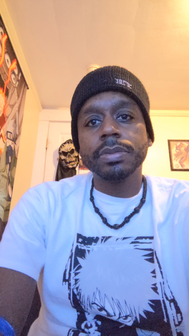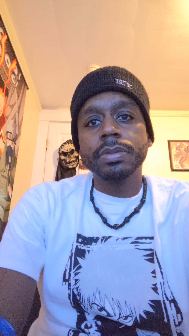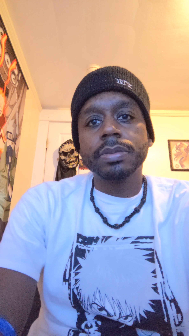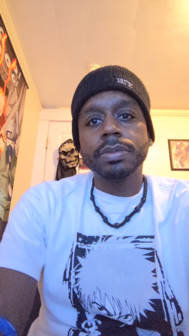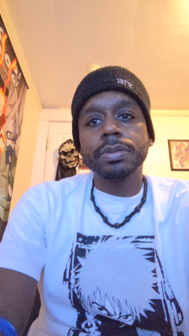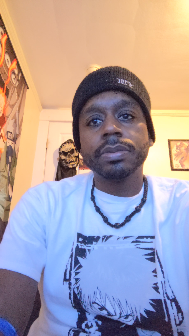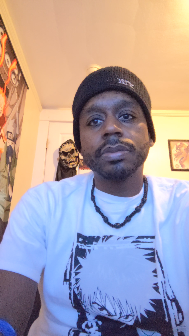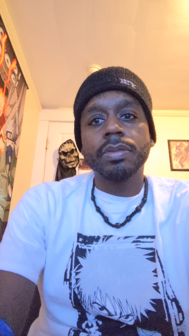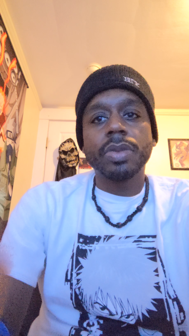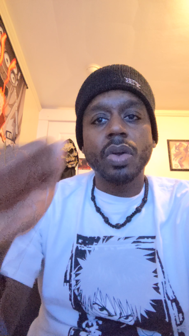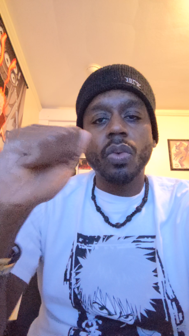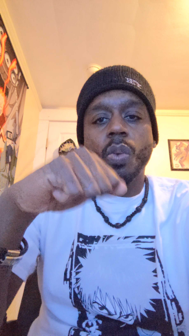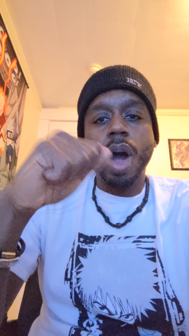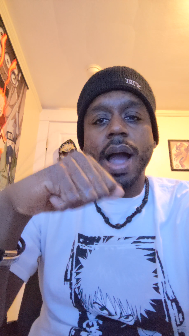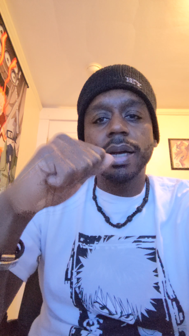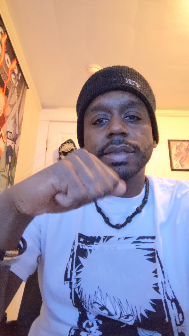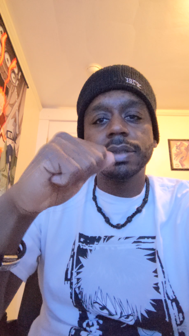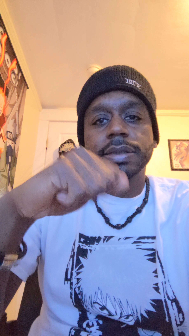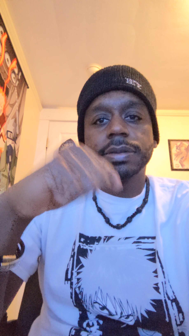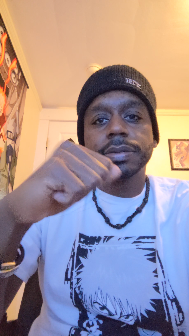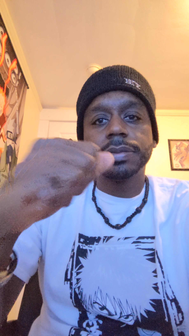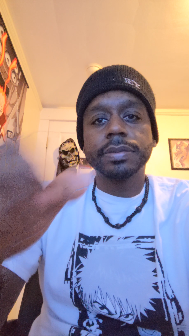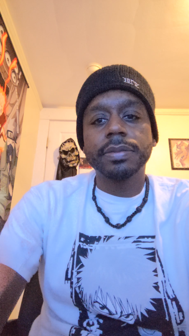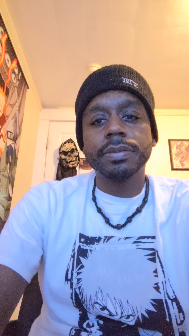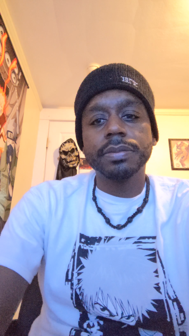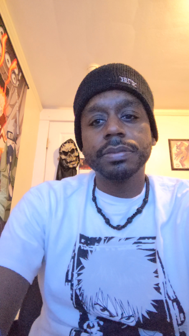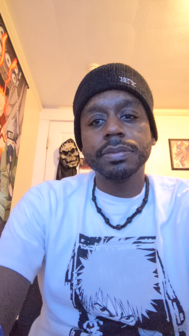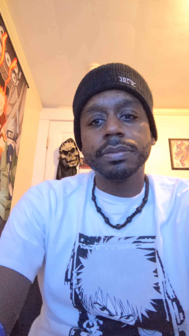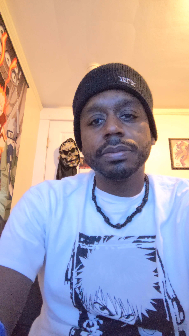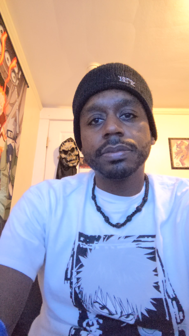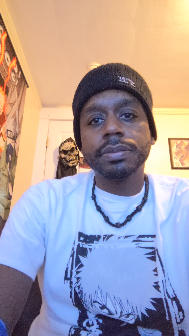rock